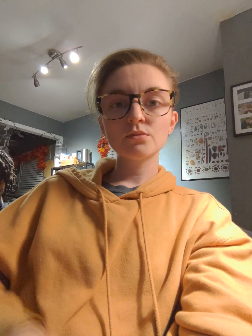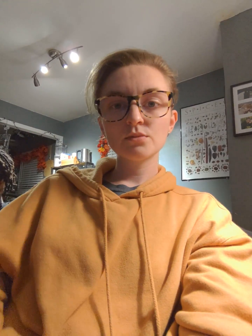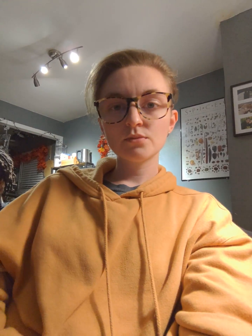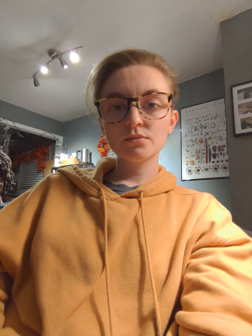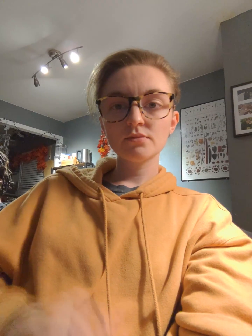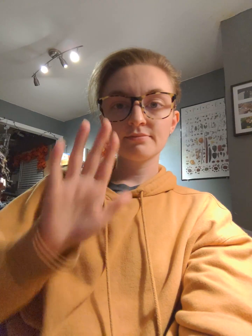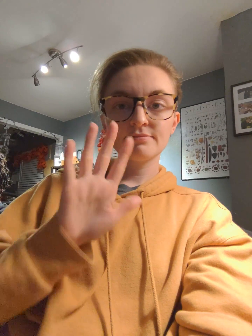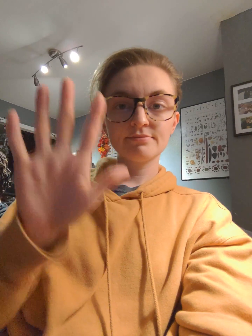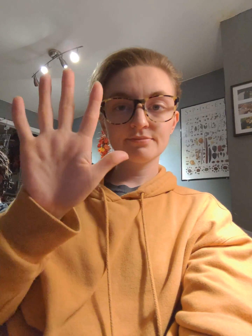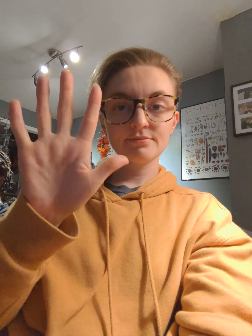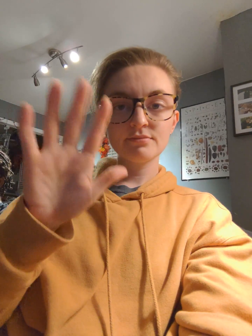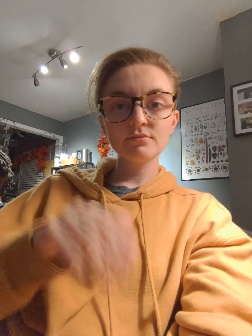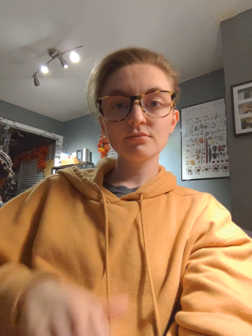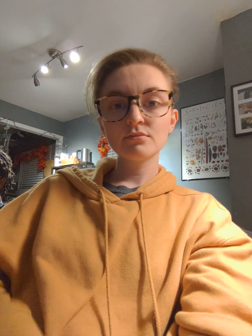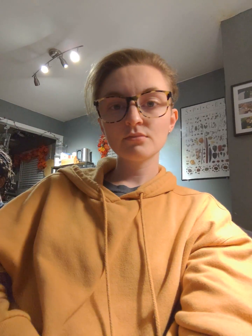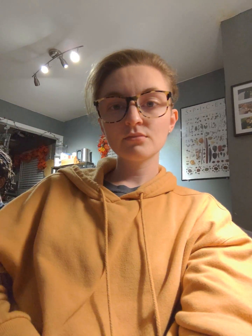give me five